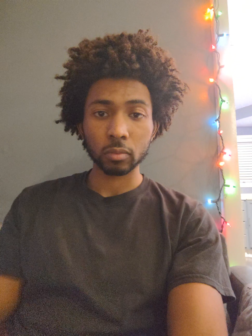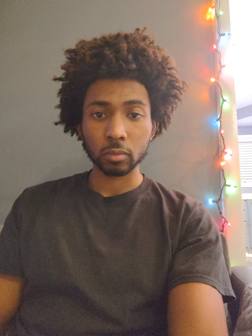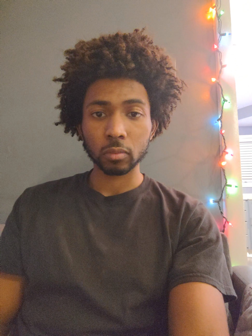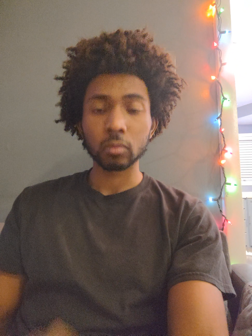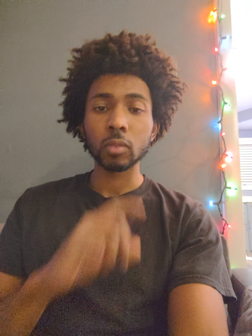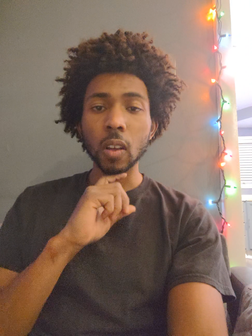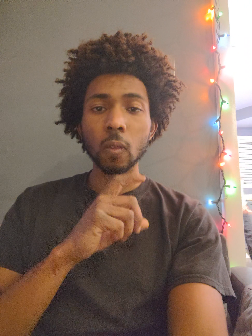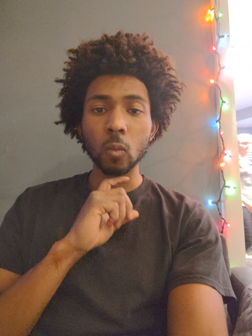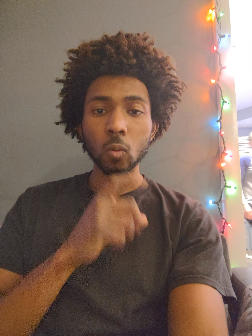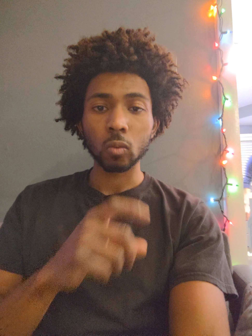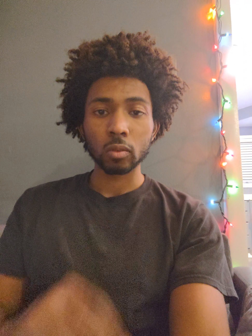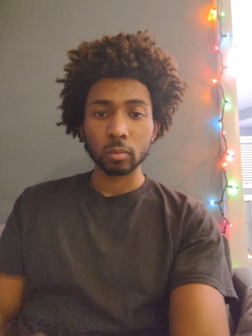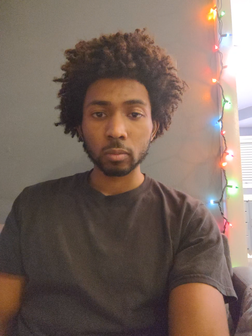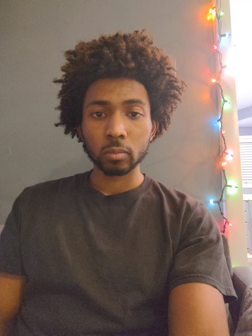garbage